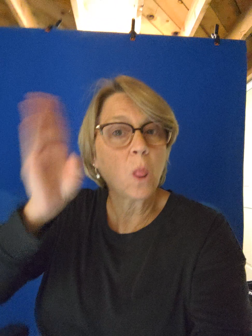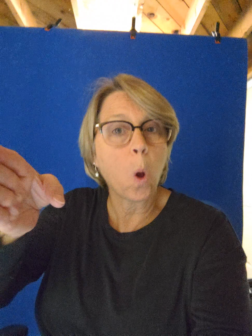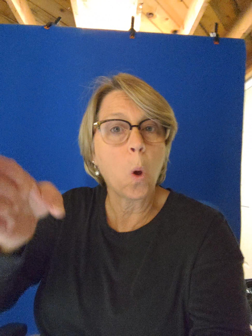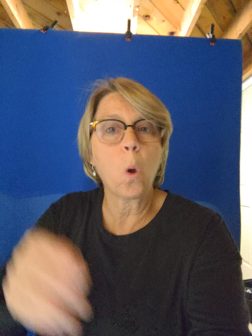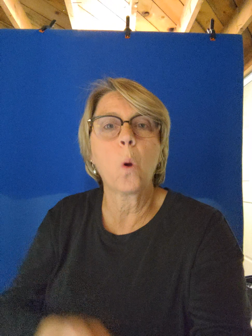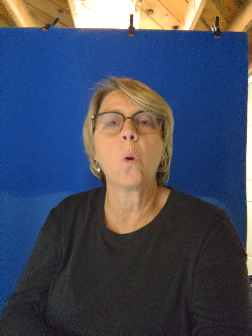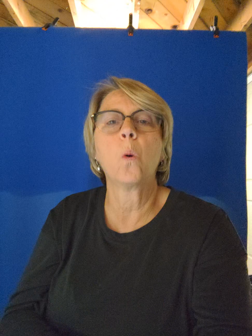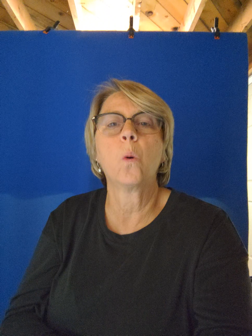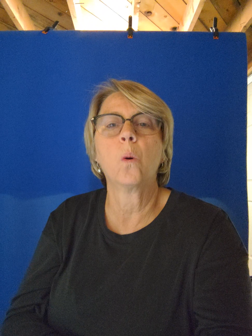hello